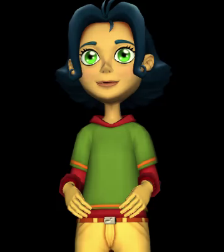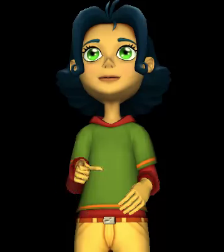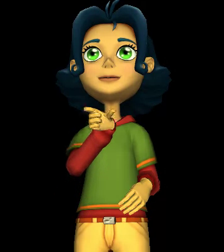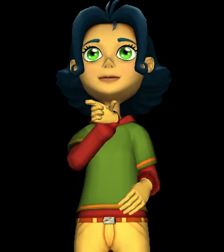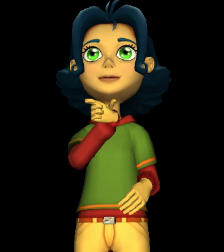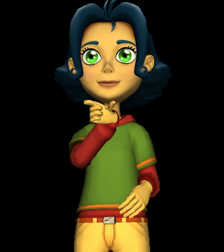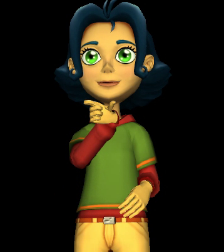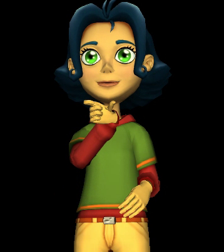كلمة